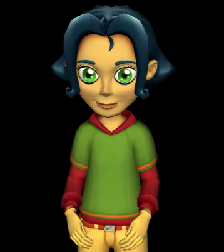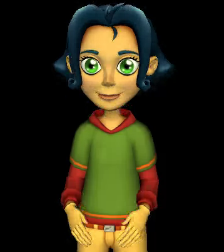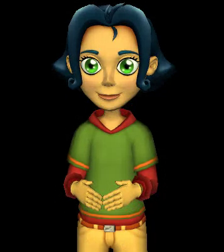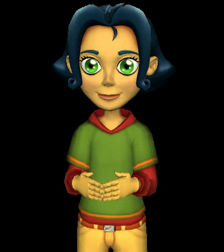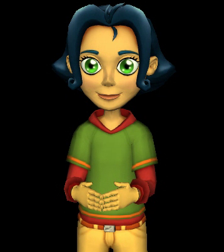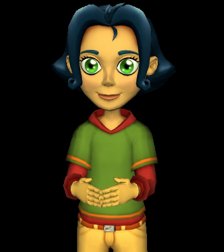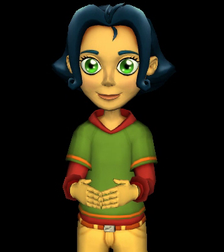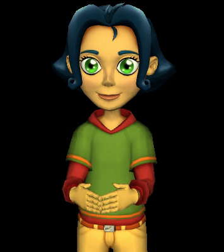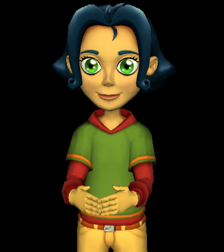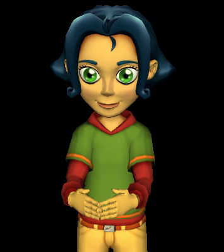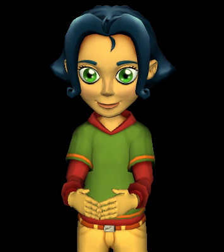قارب